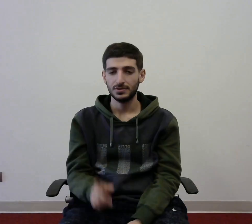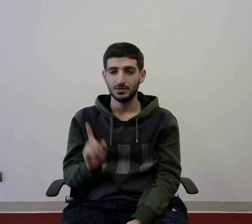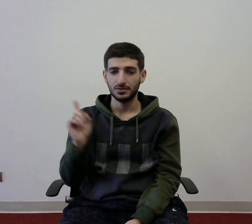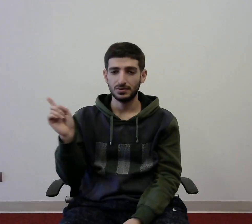O